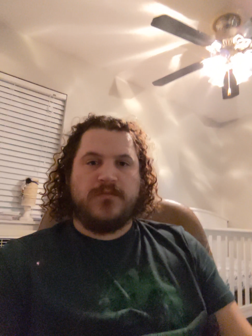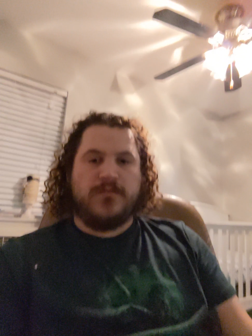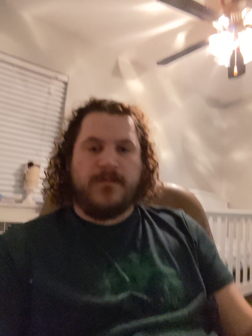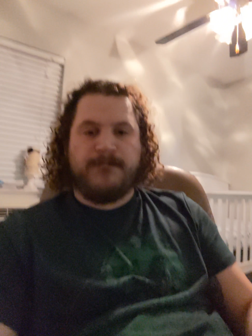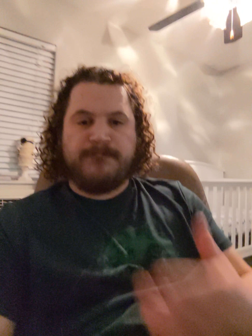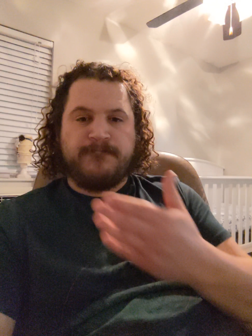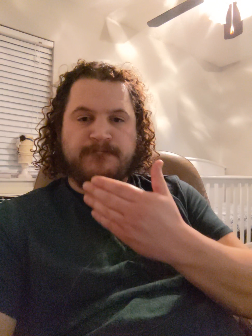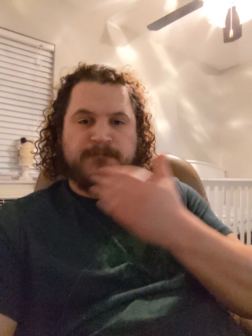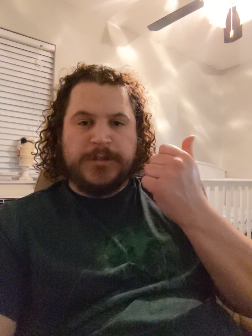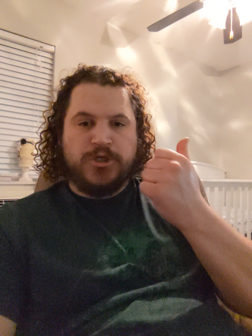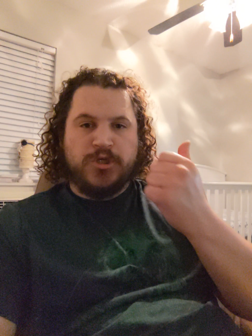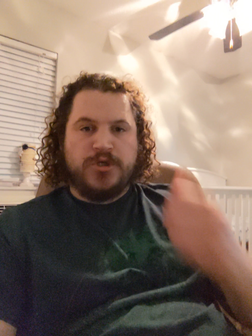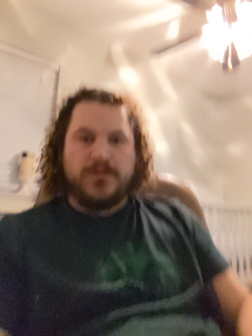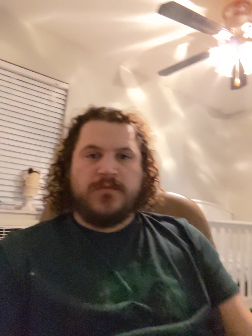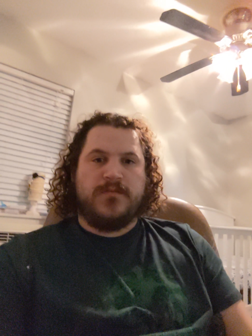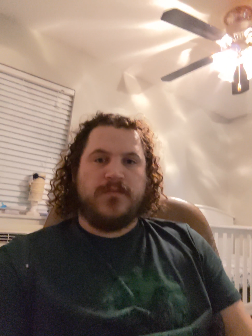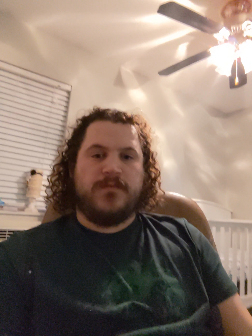better